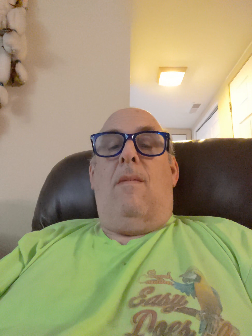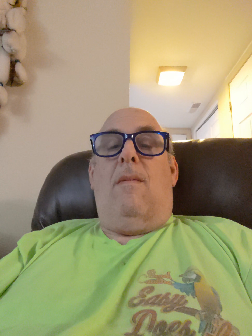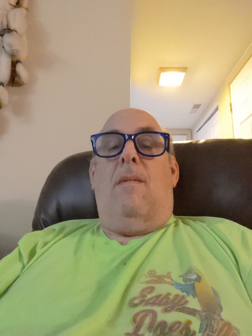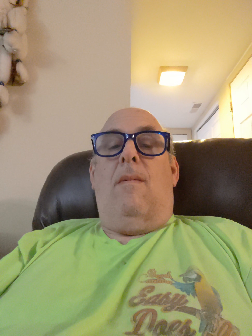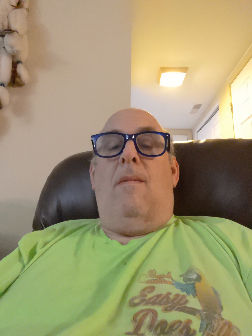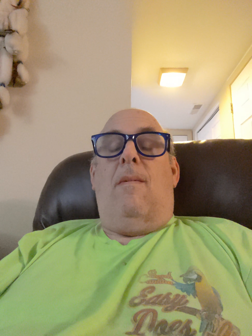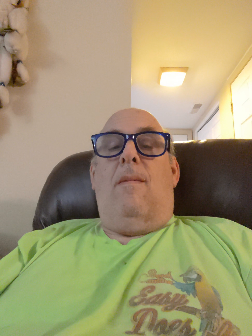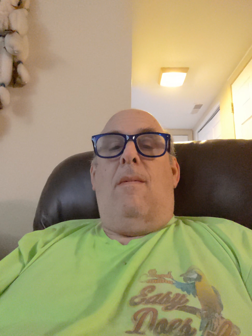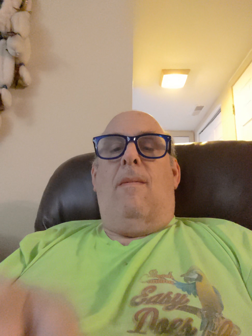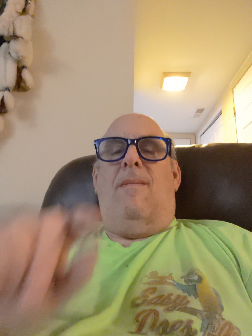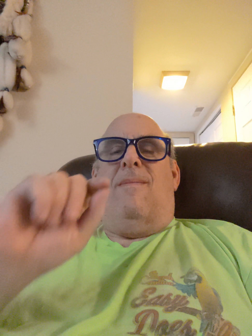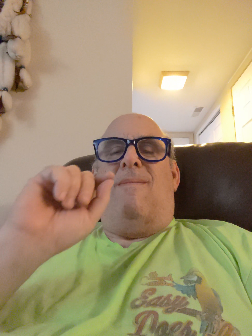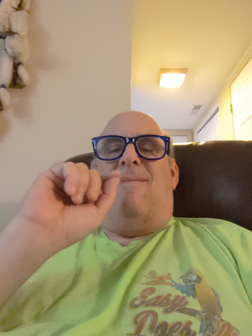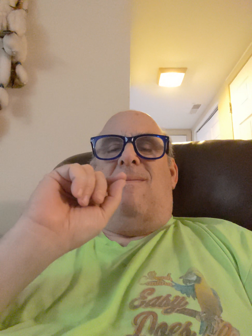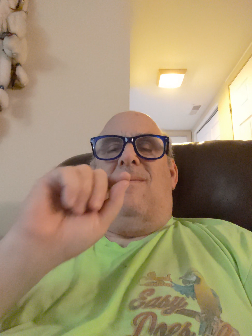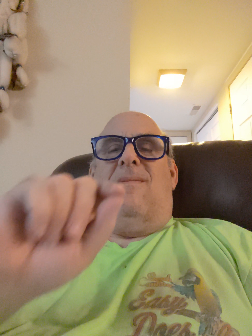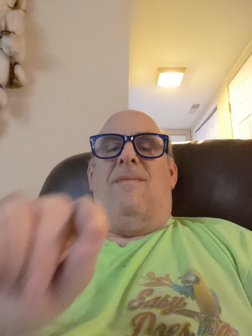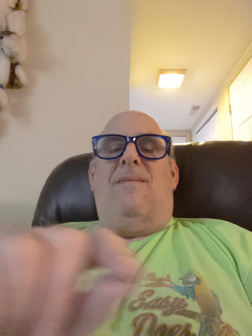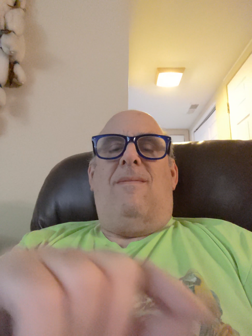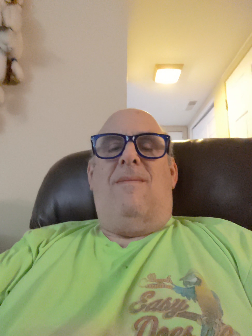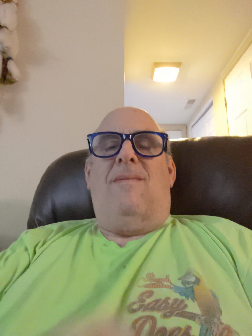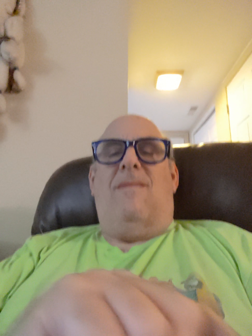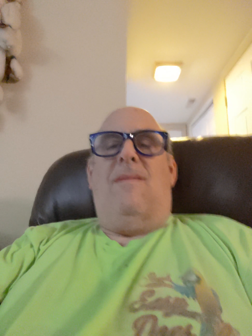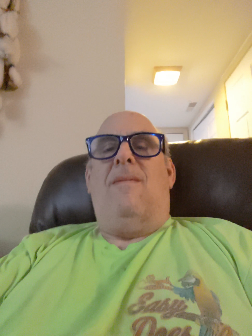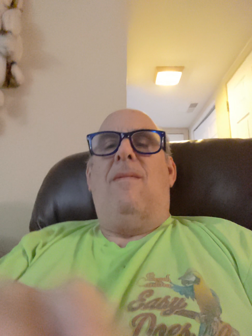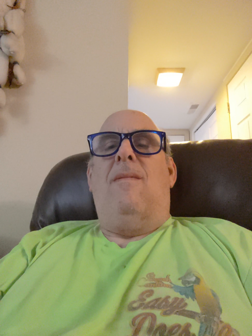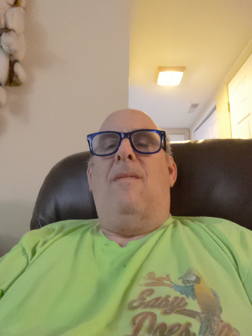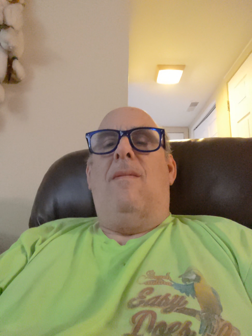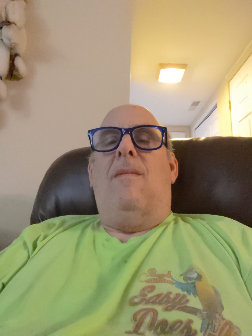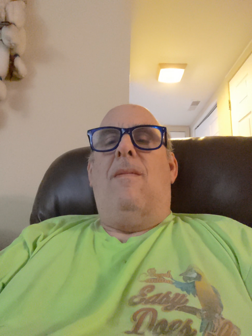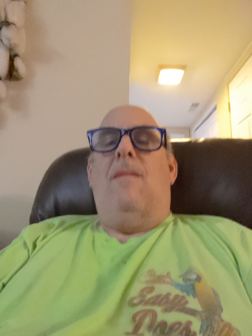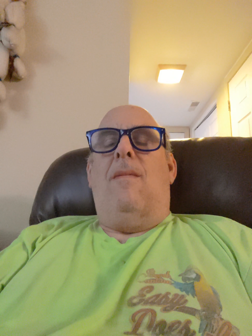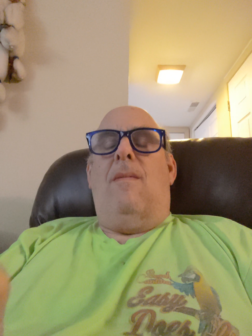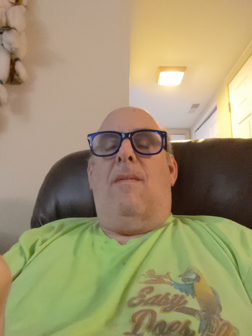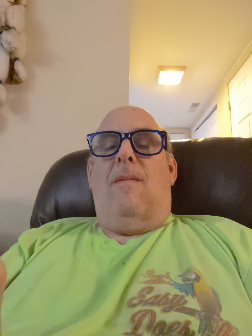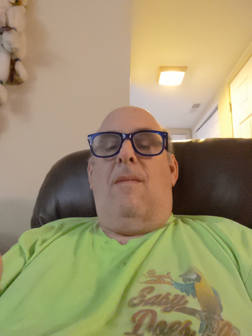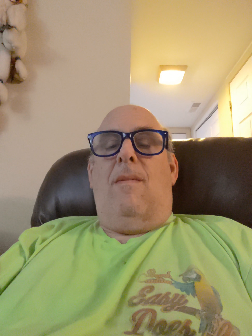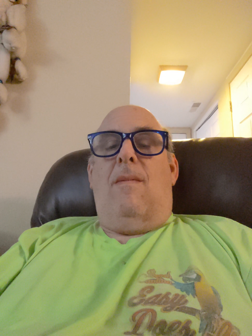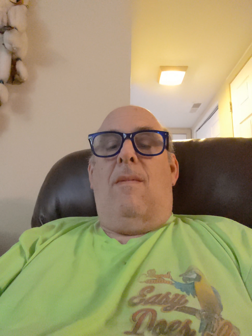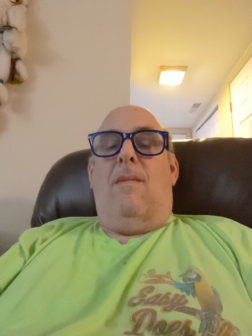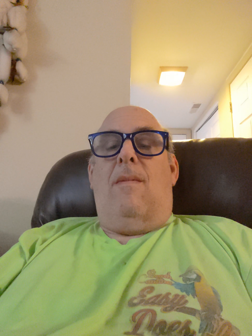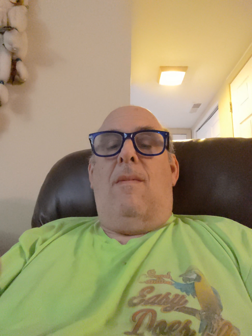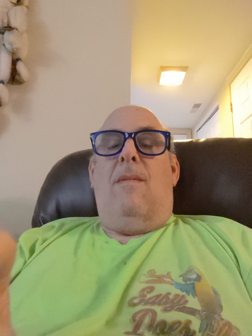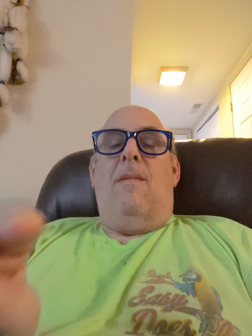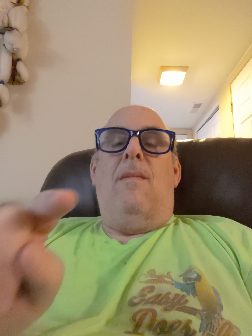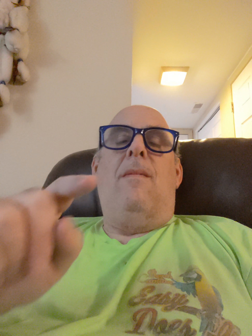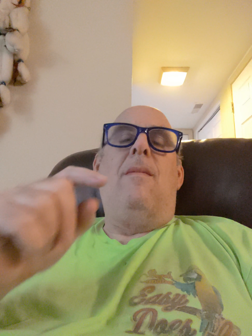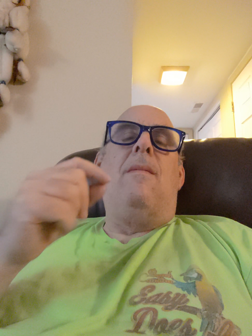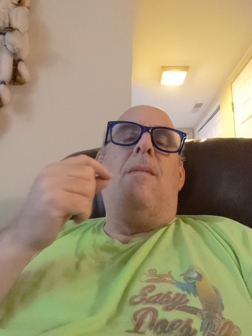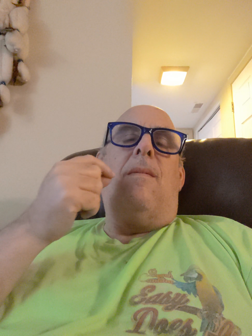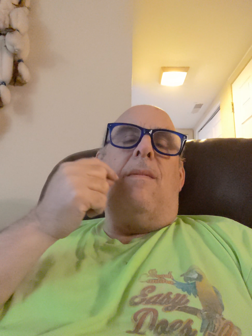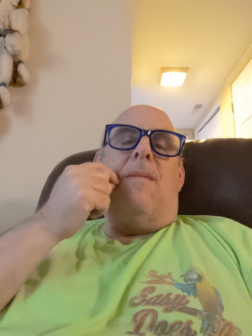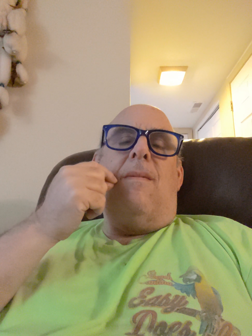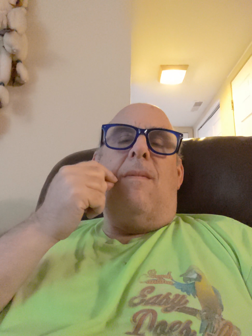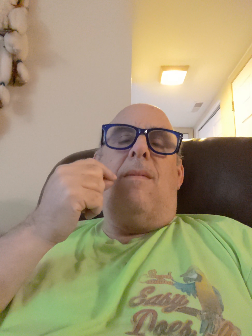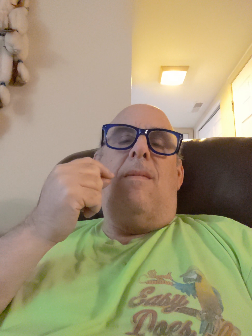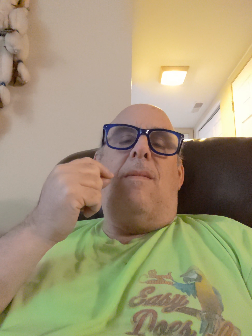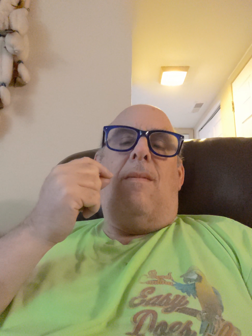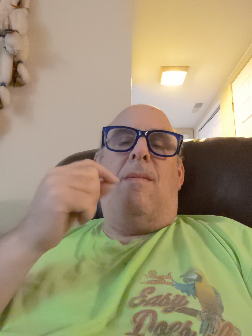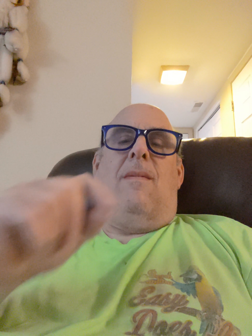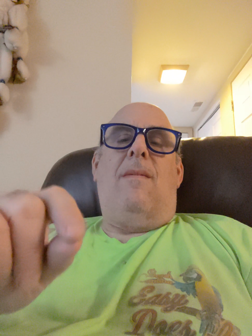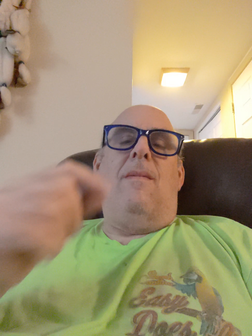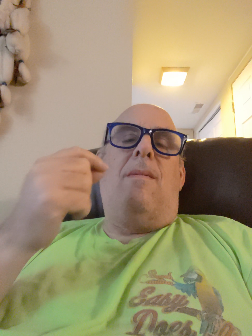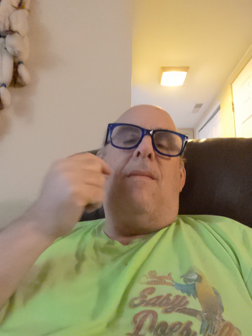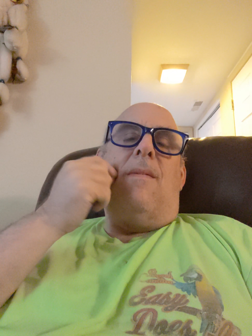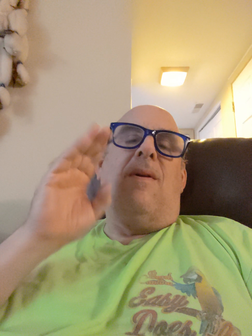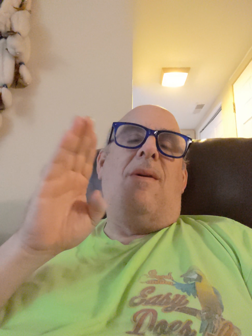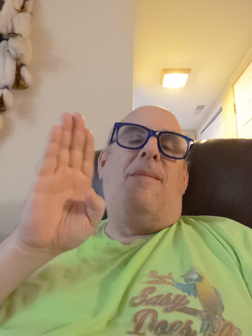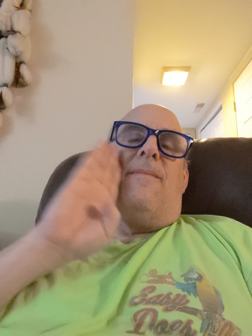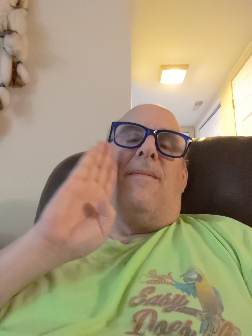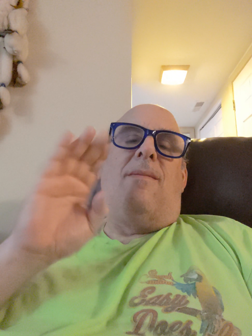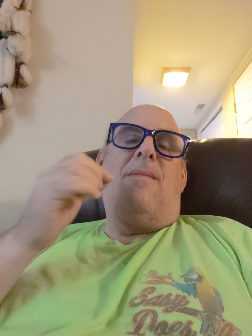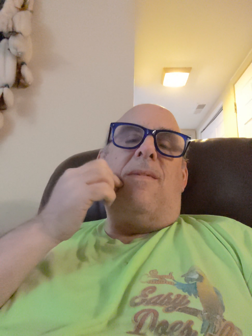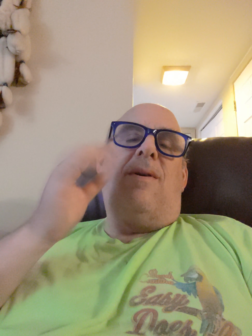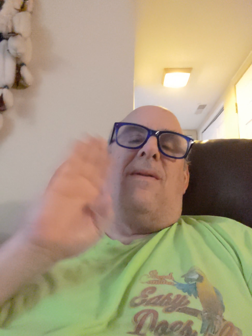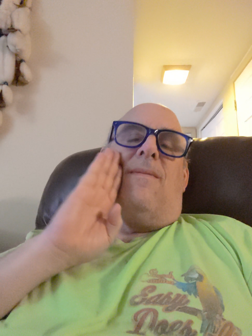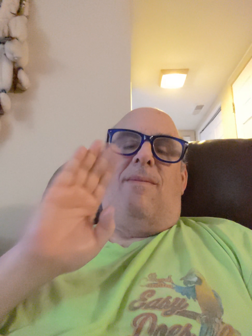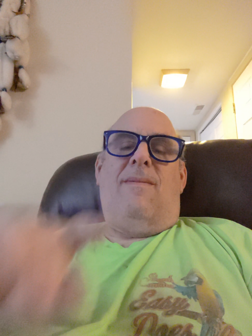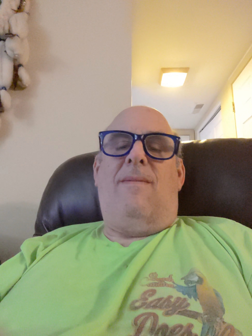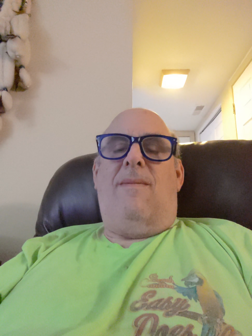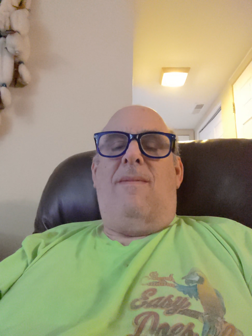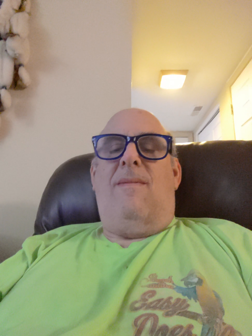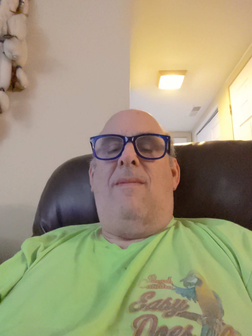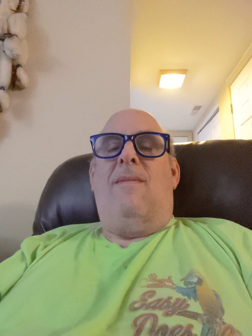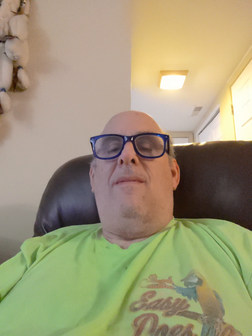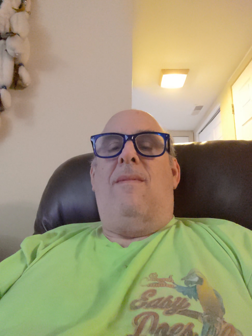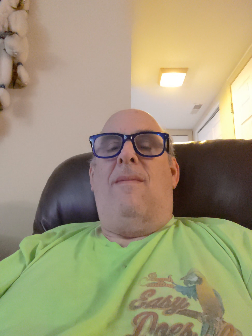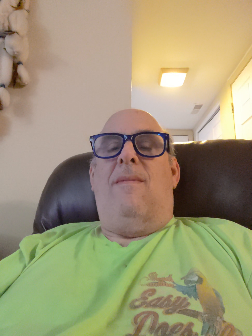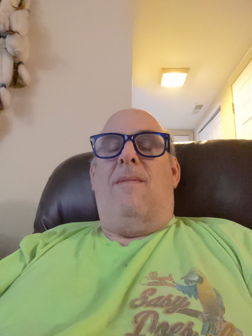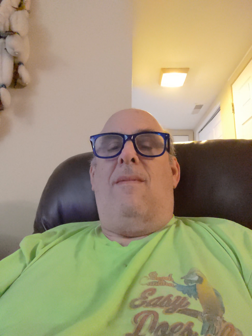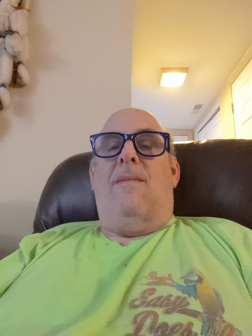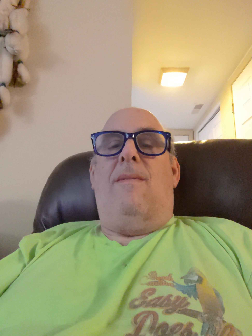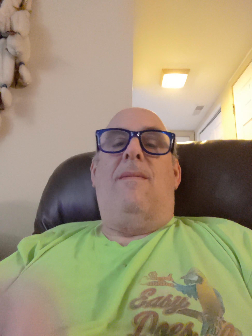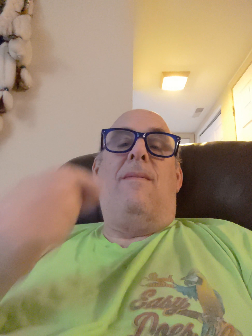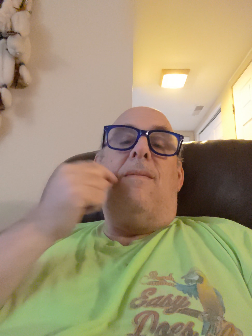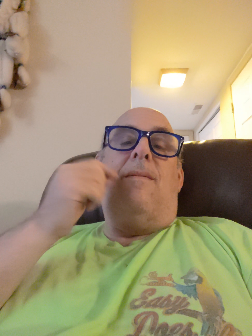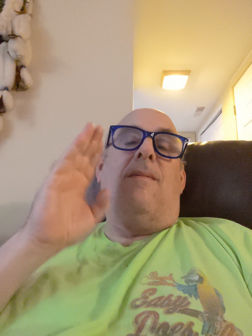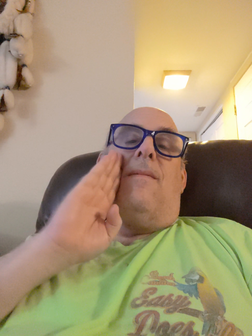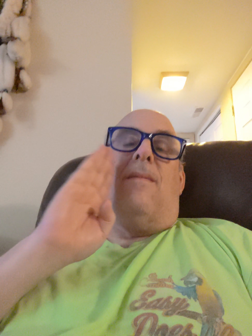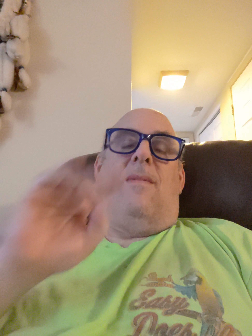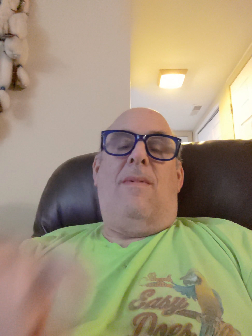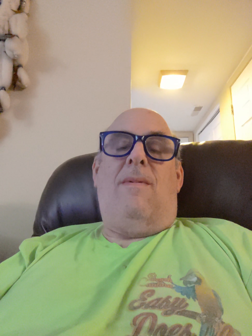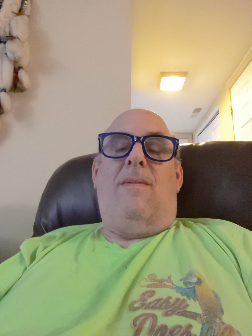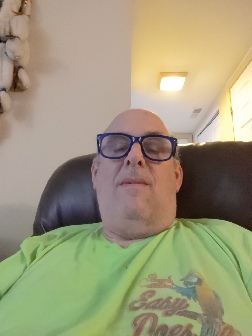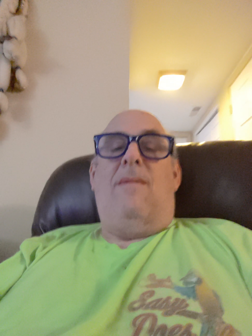bee